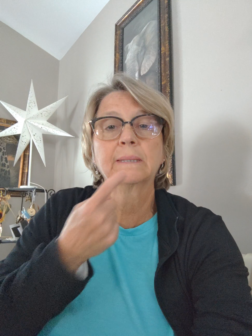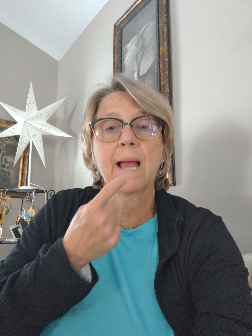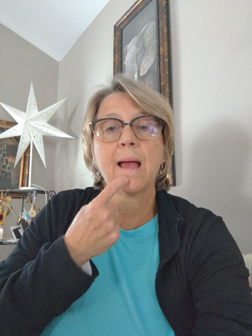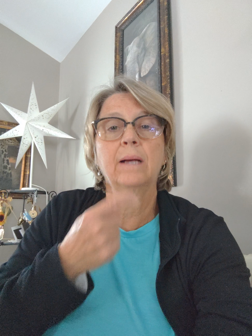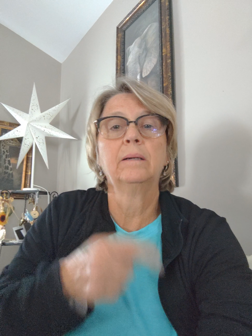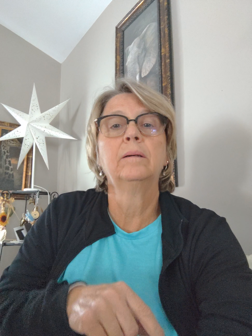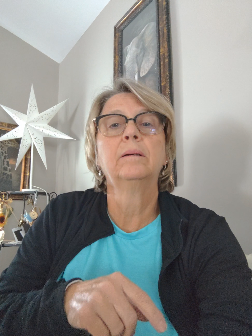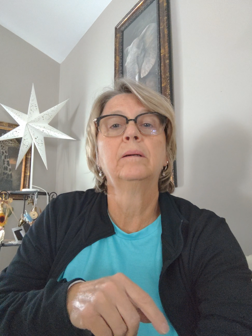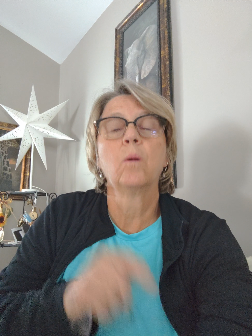say